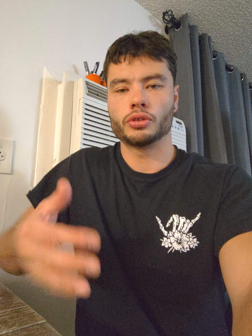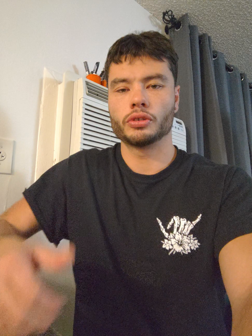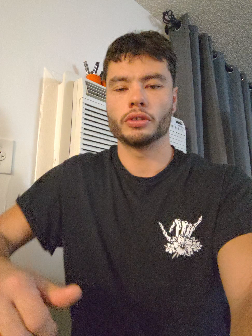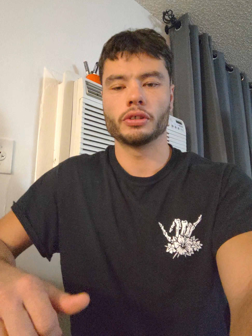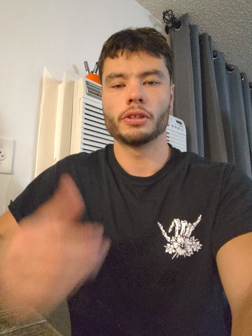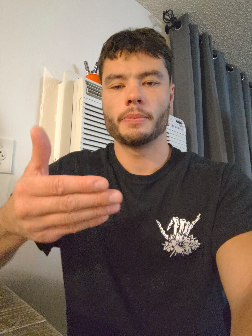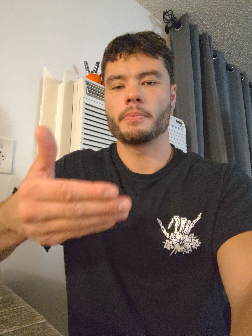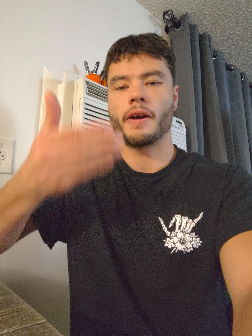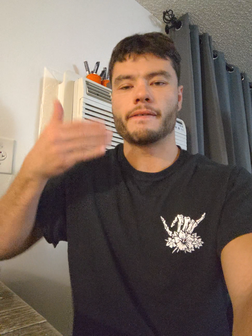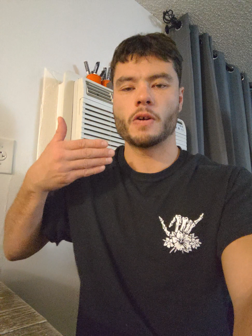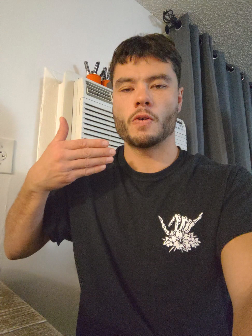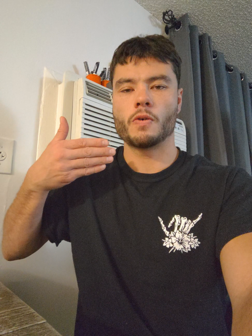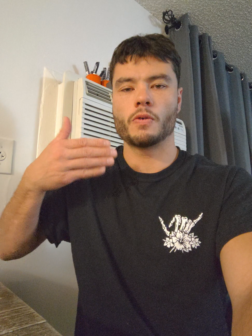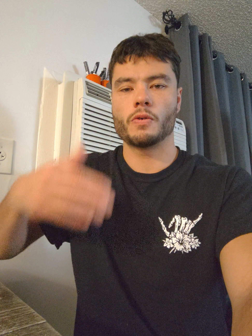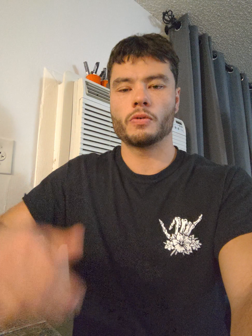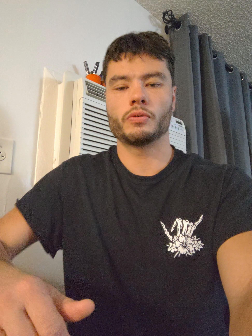before